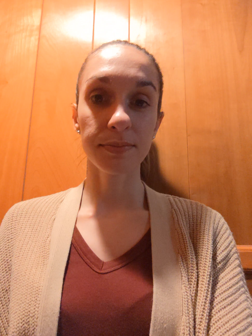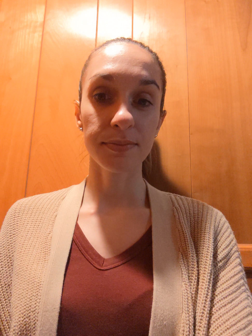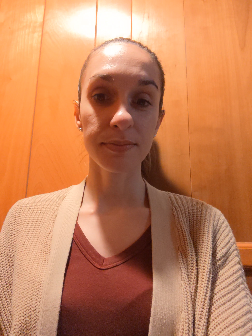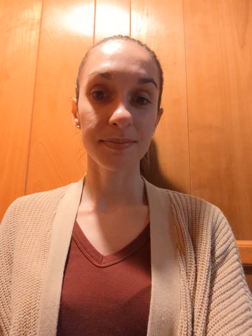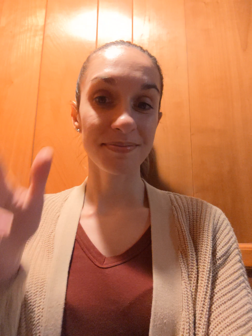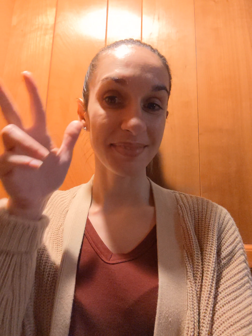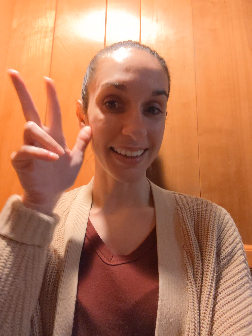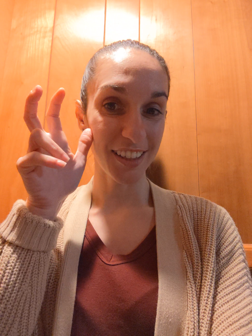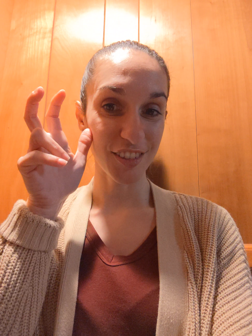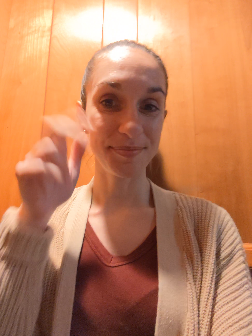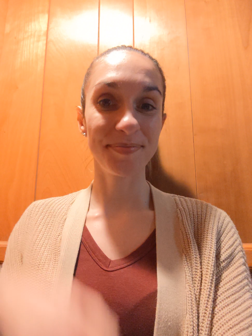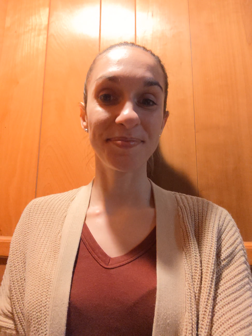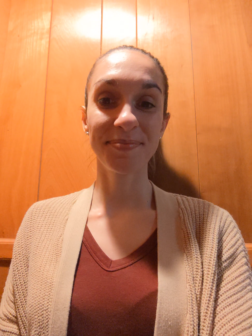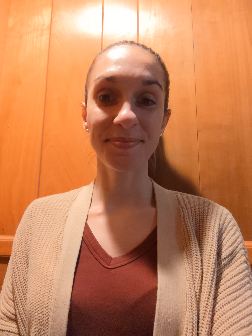hear